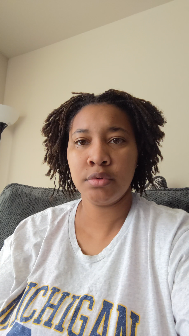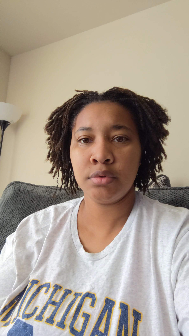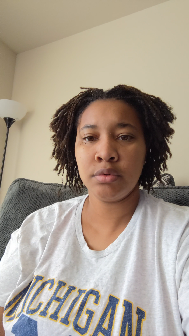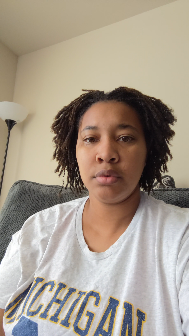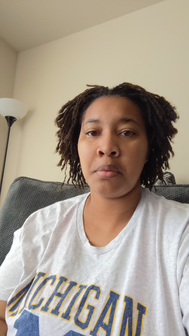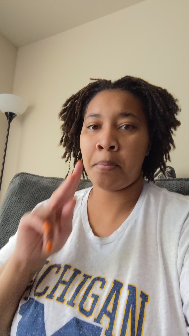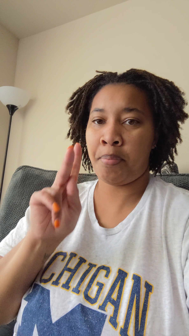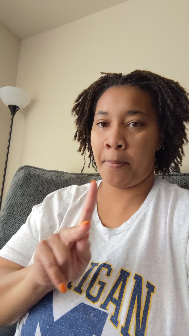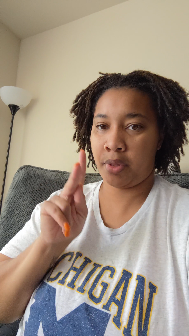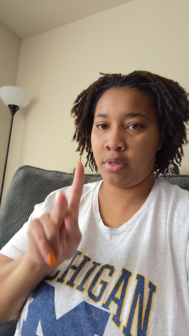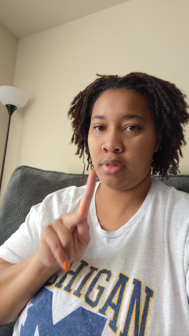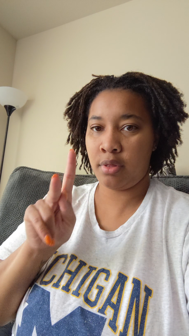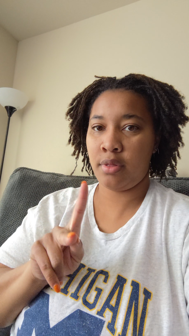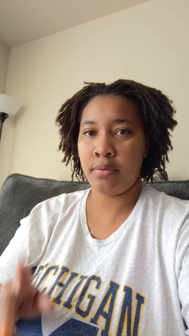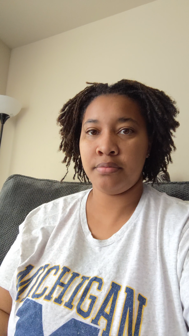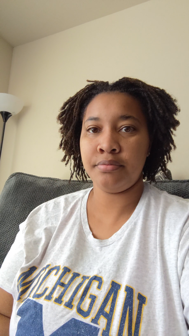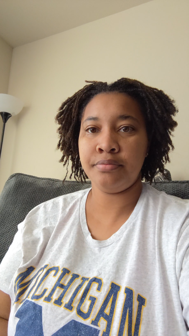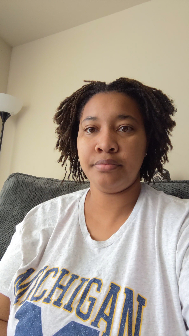people